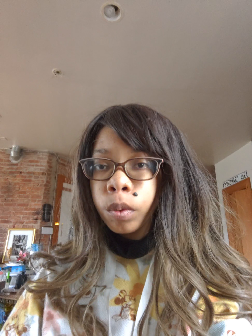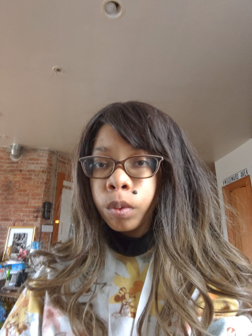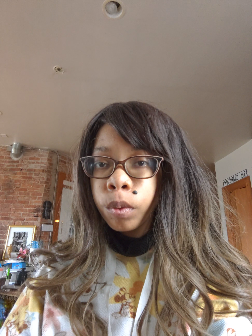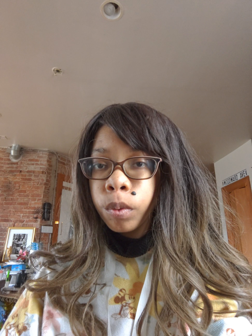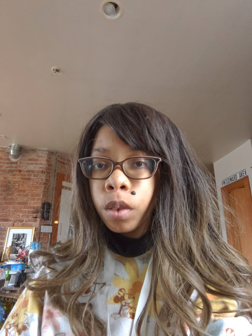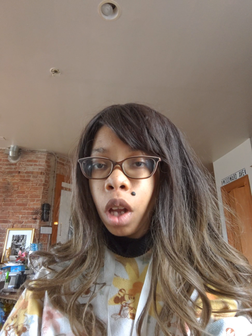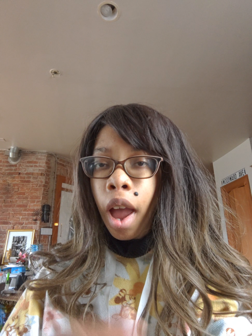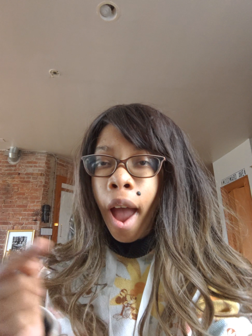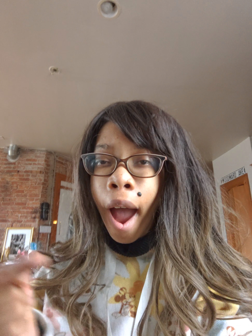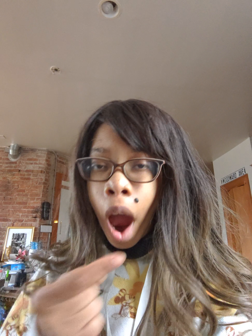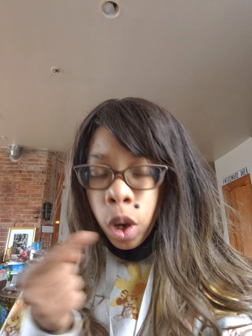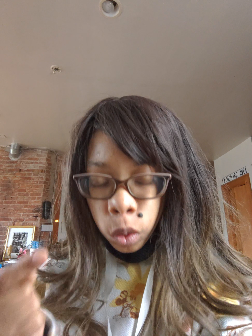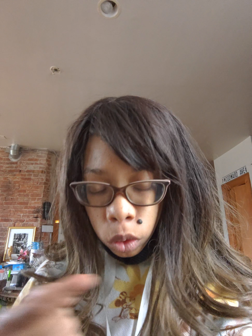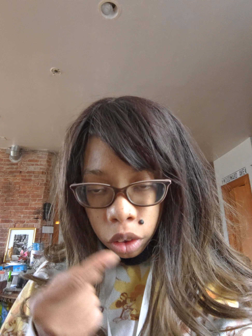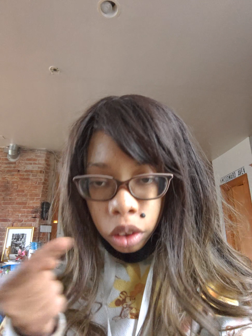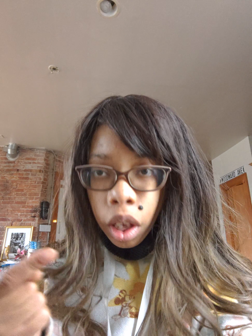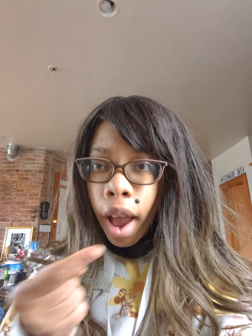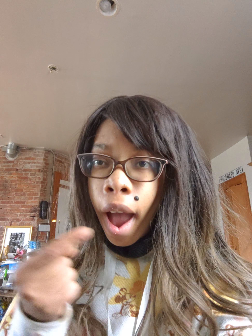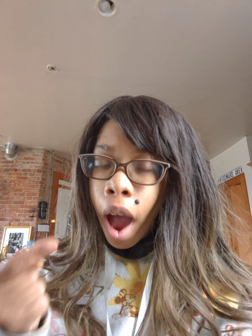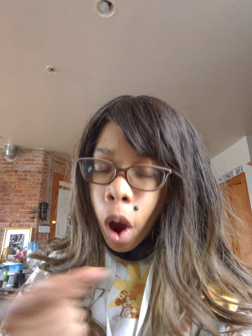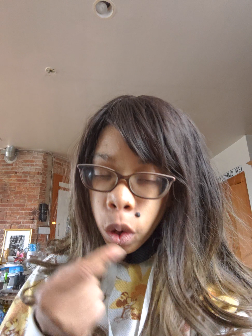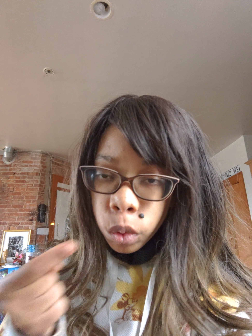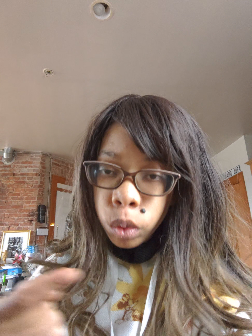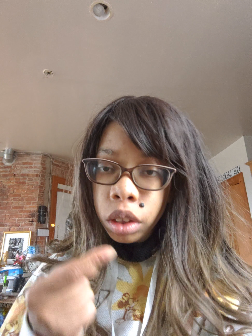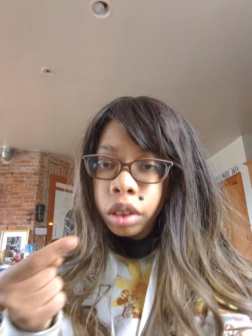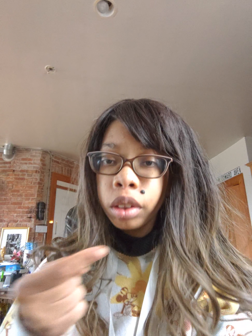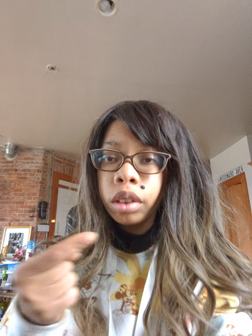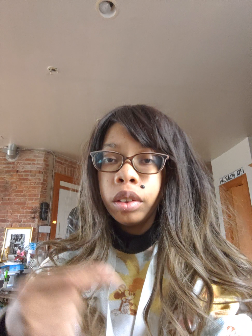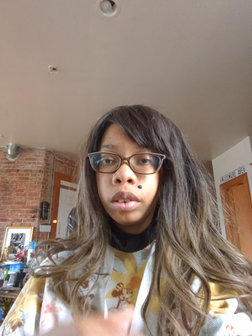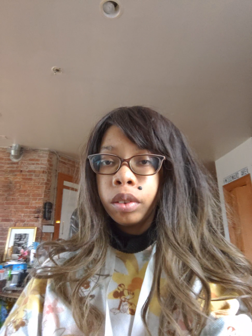owie